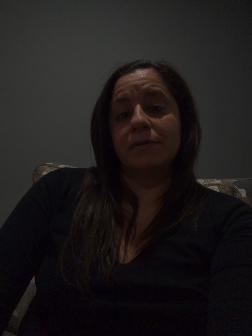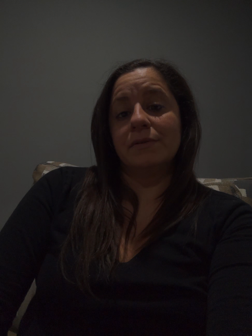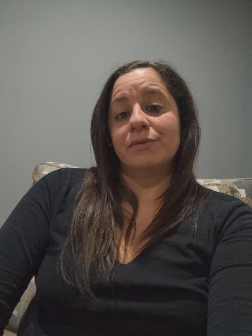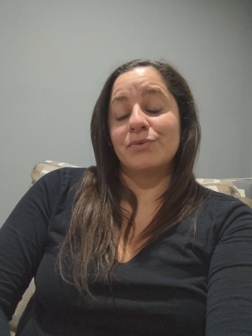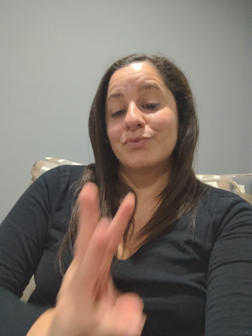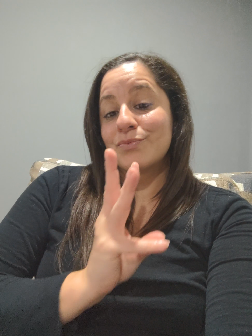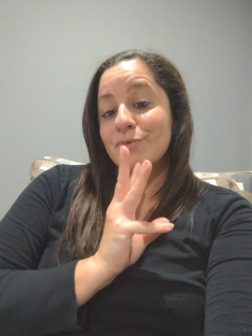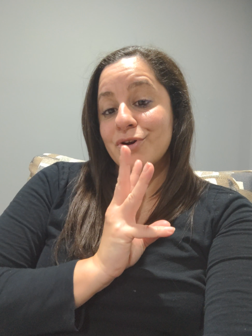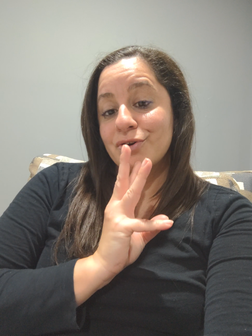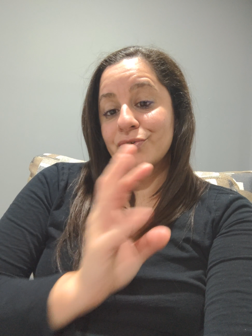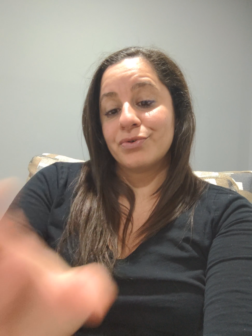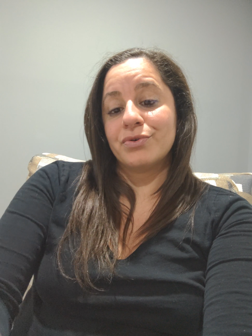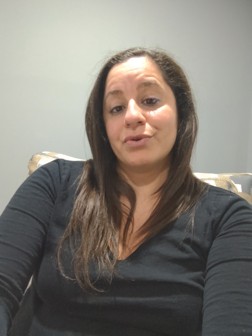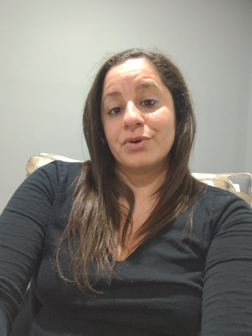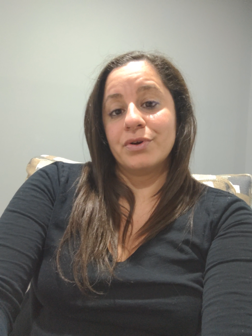water